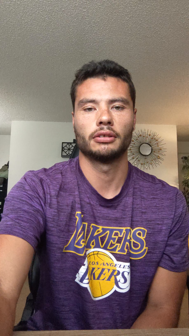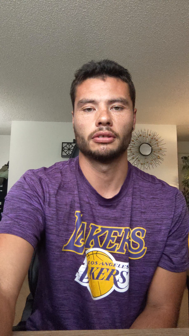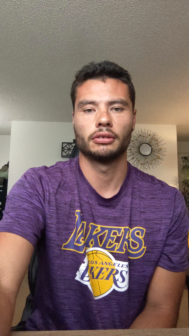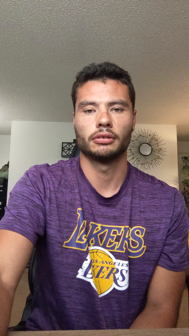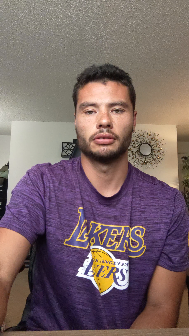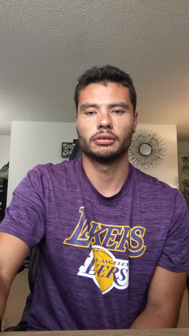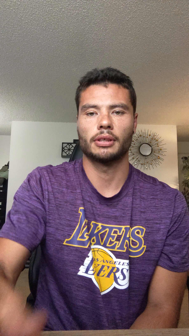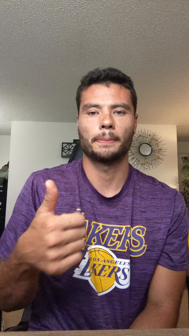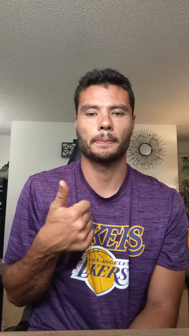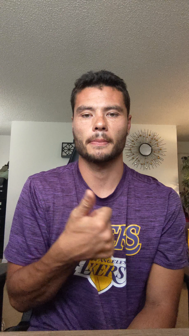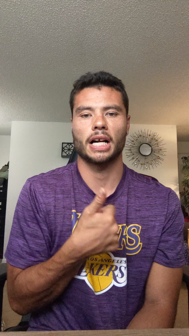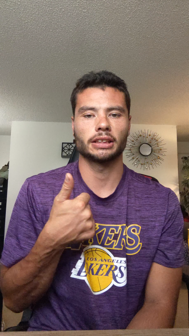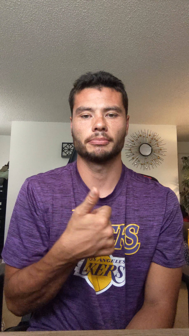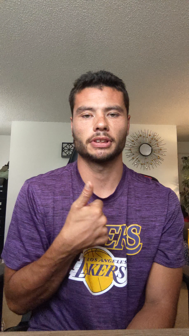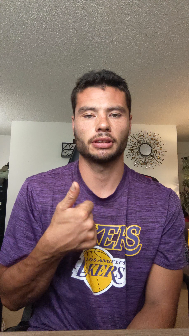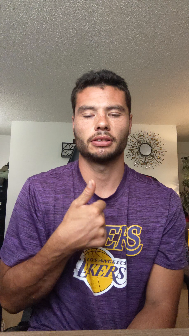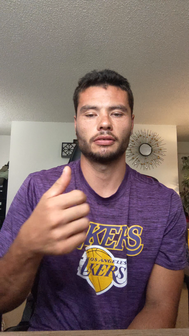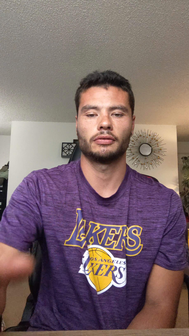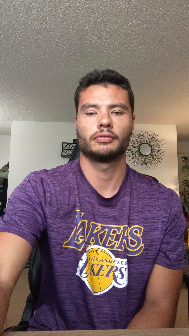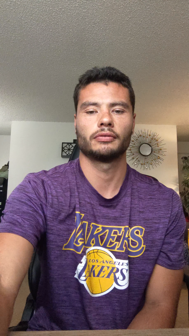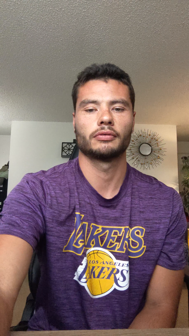basement